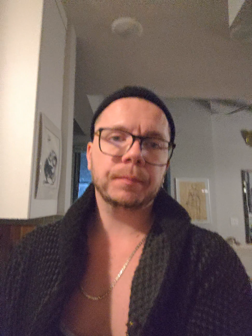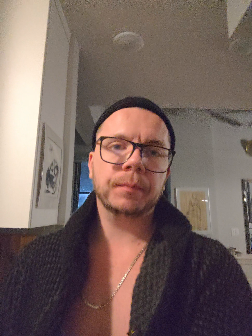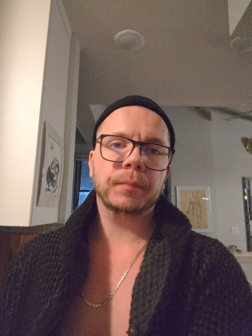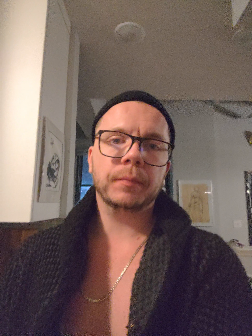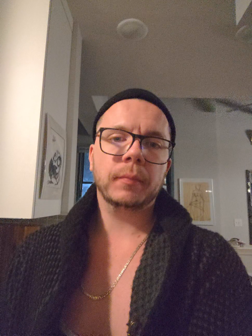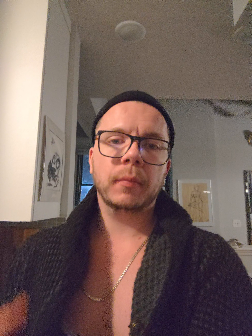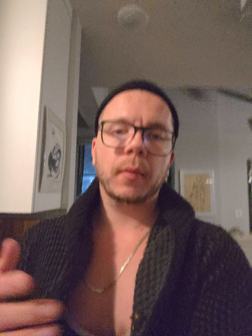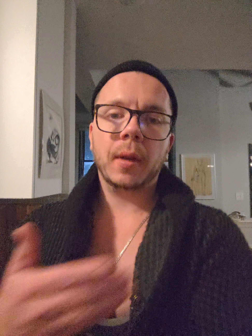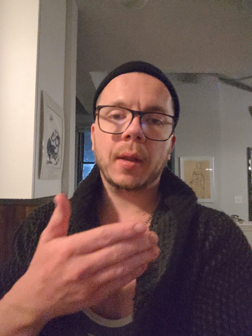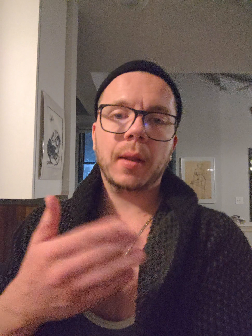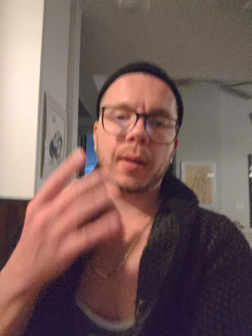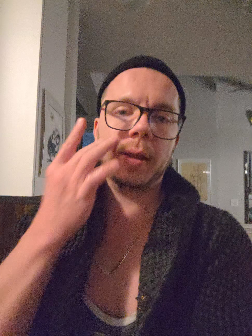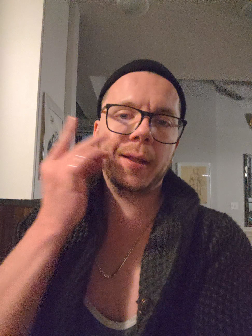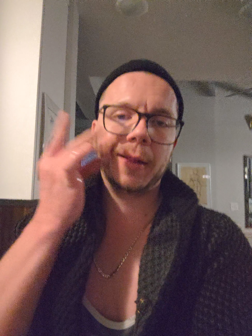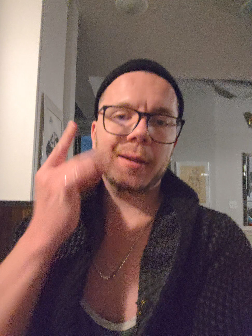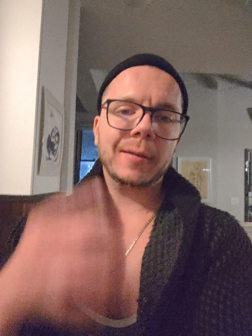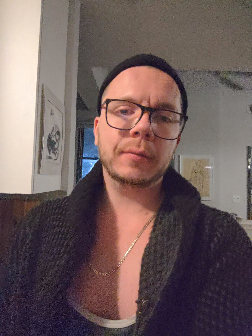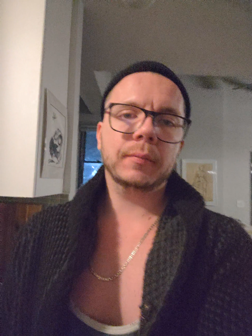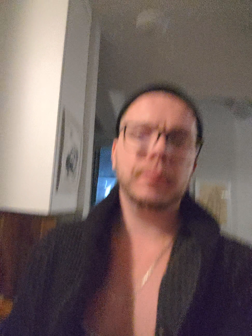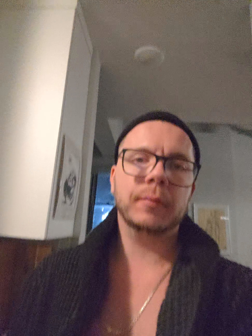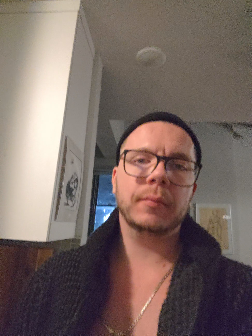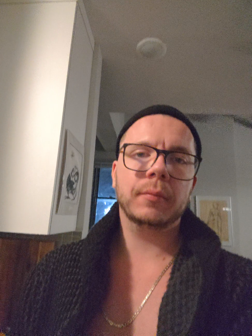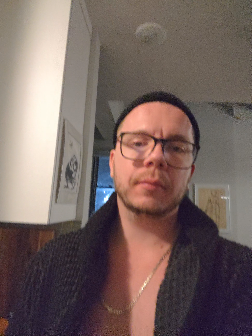kitty